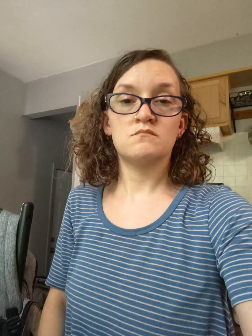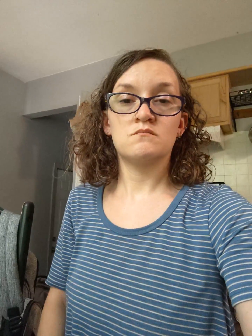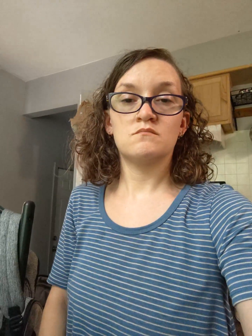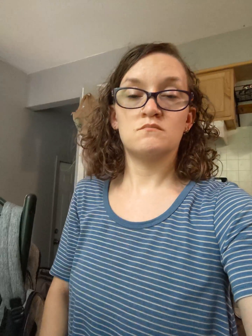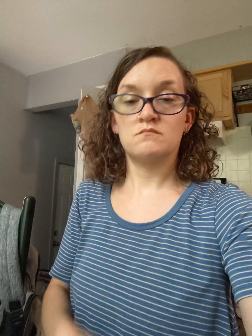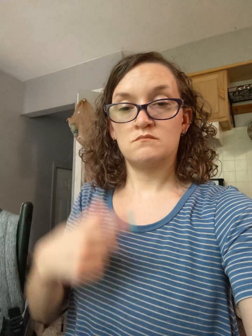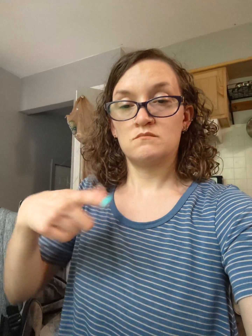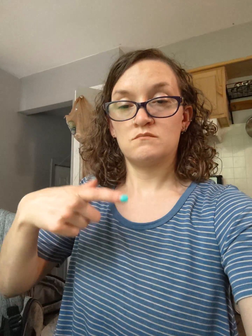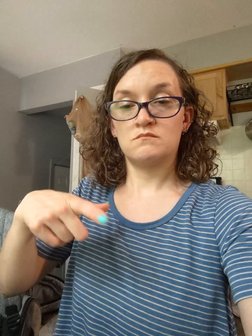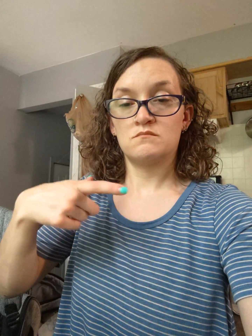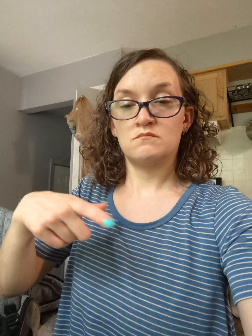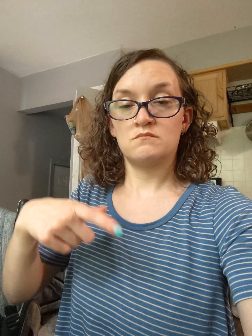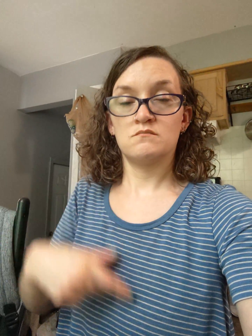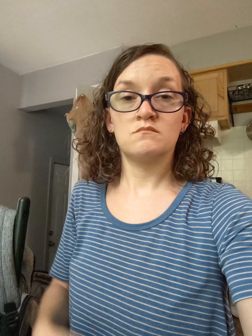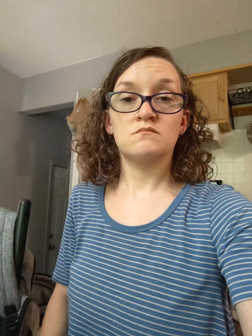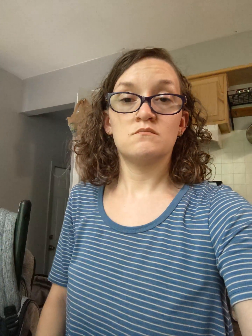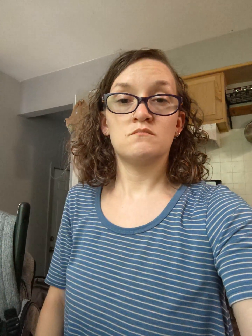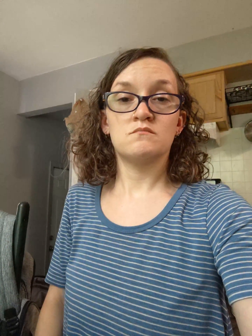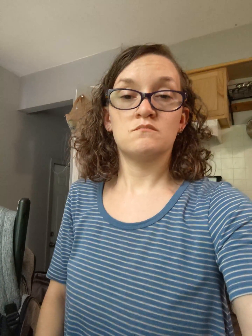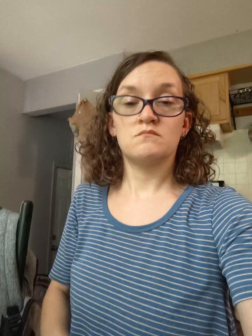plate